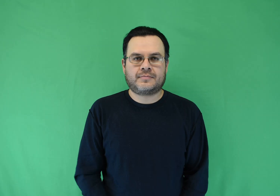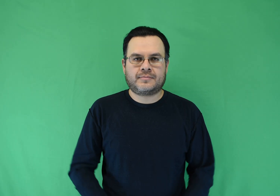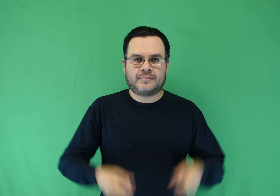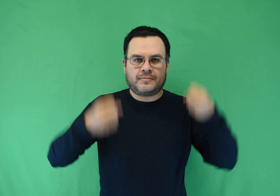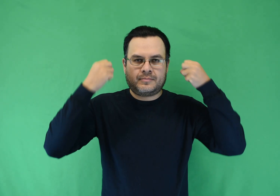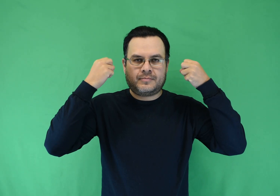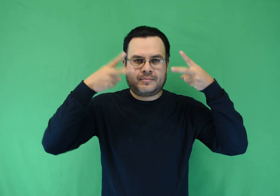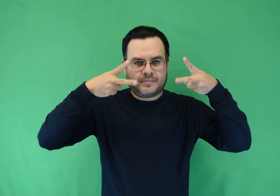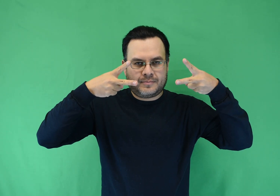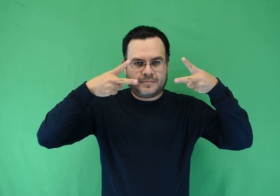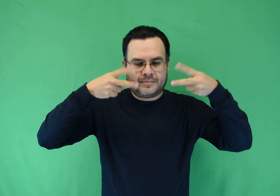nos vemos